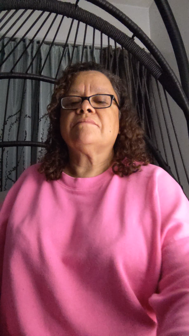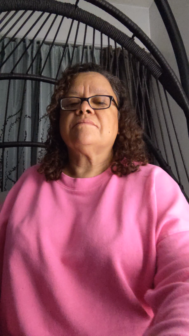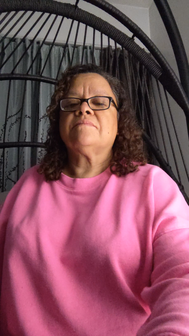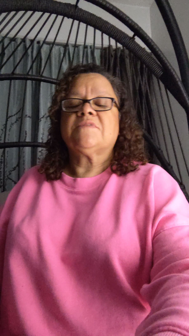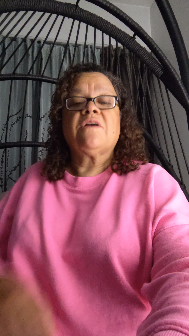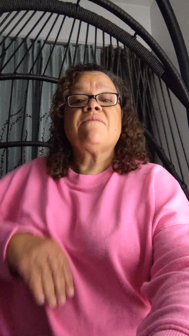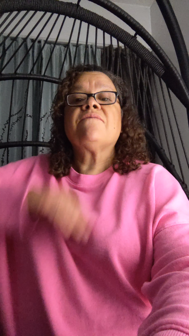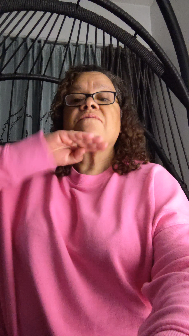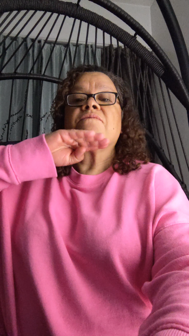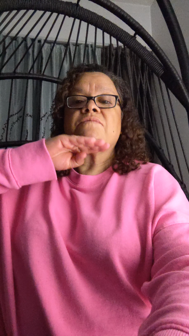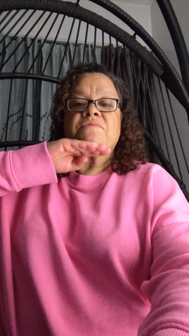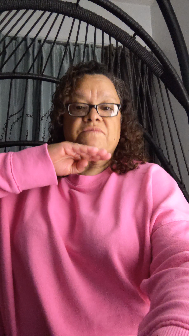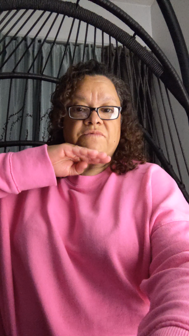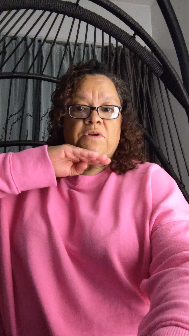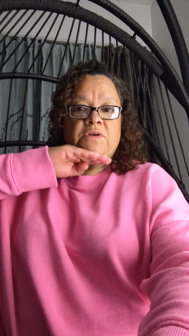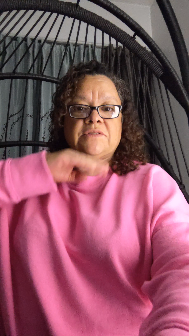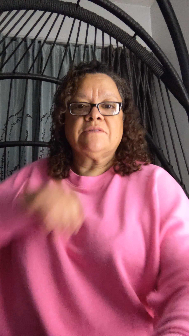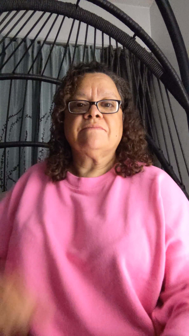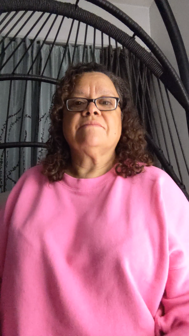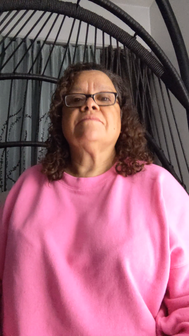full